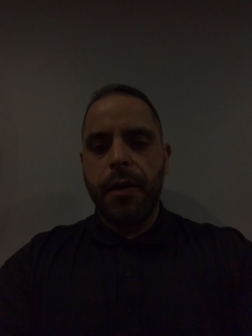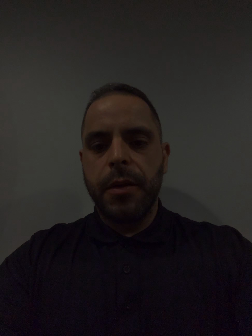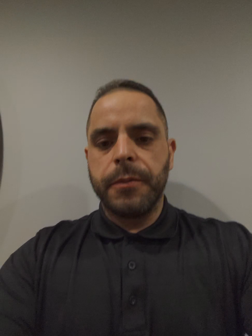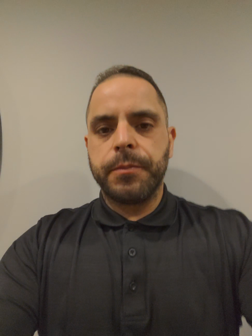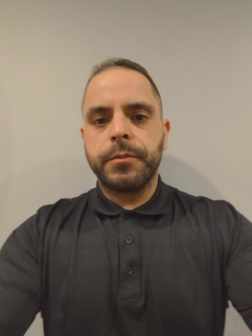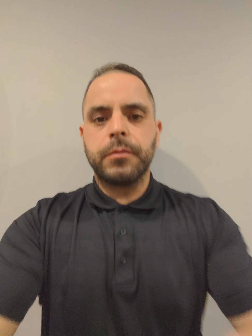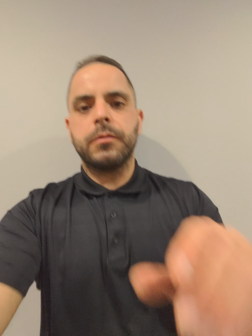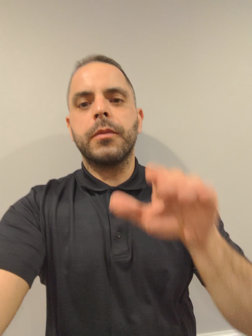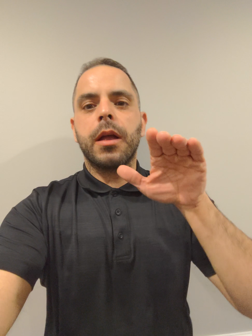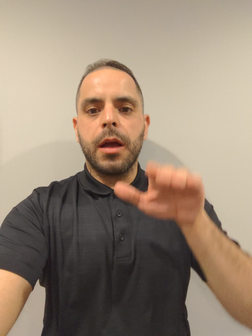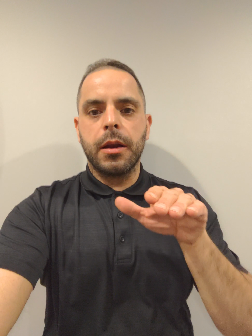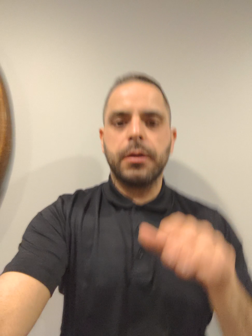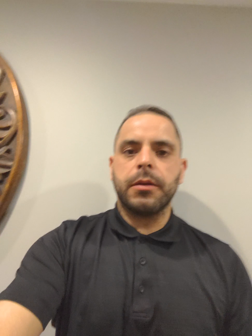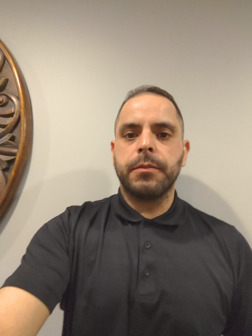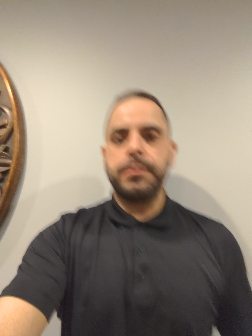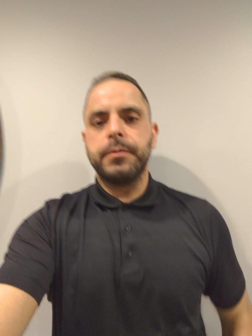on